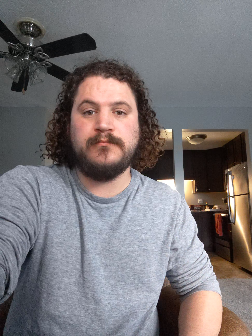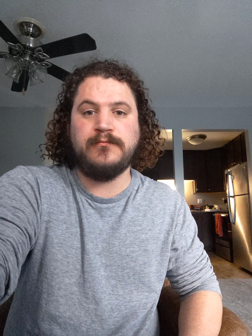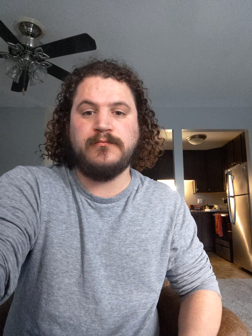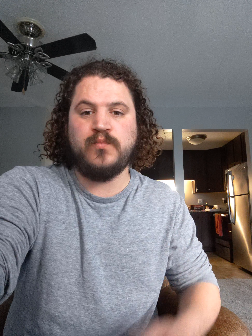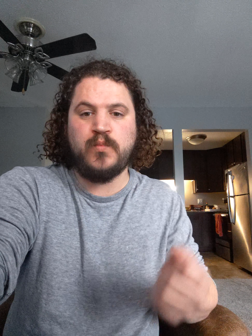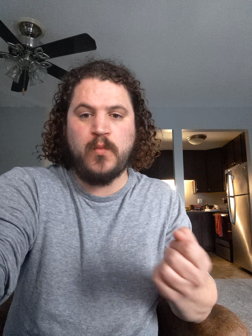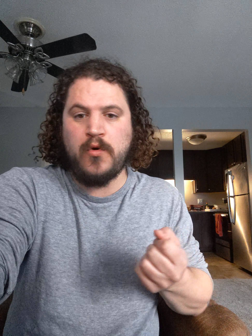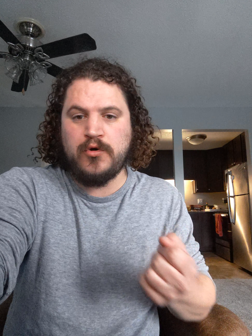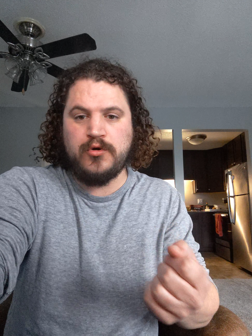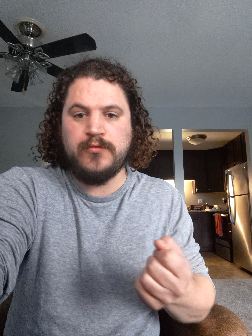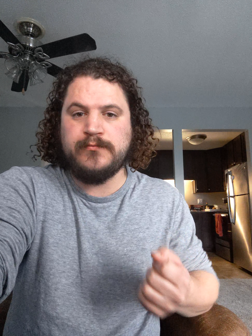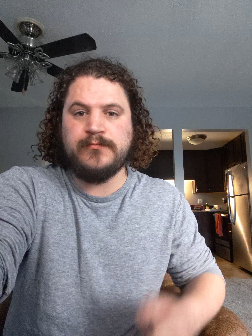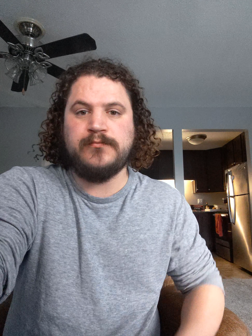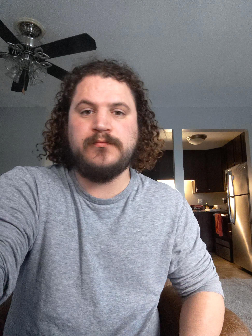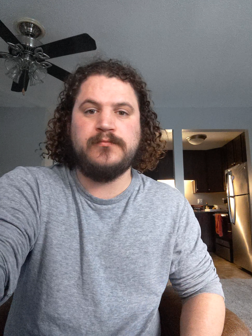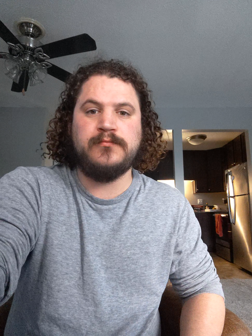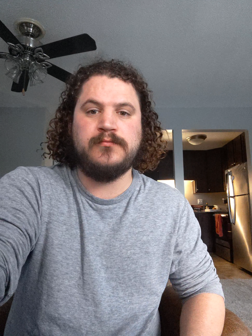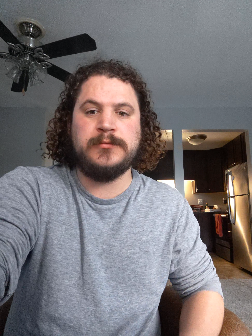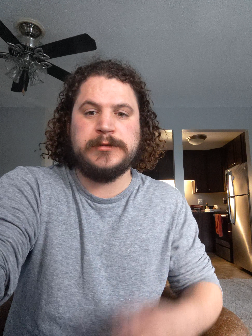drawer